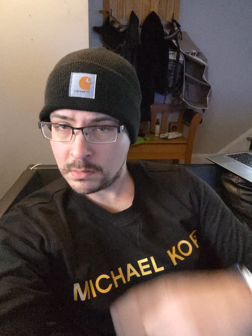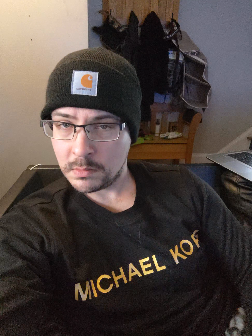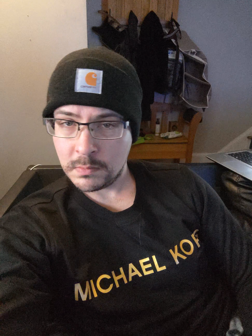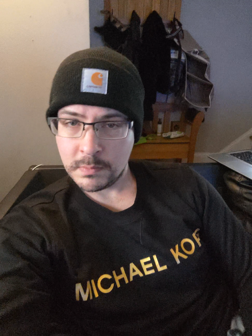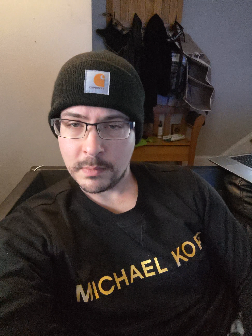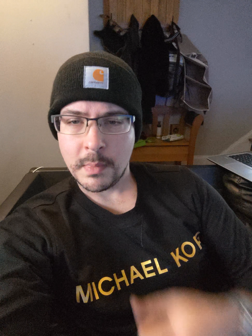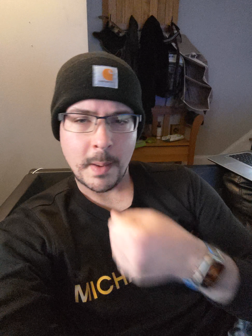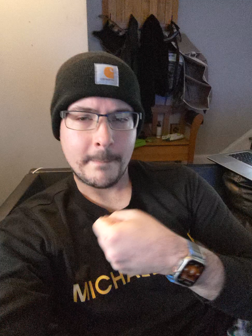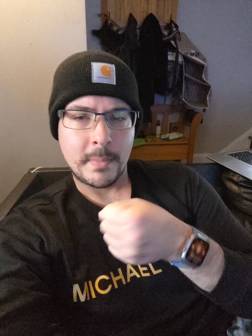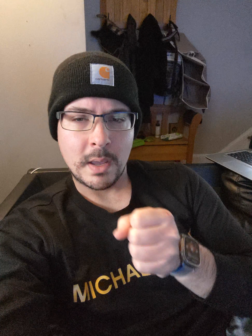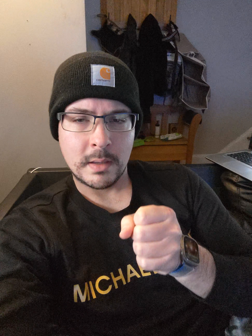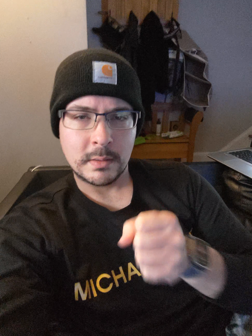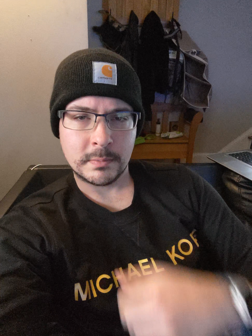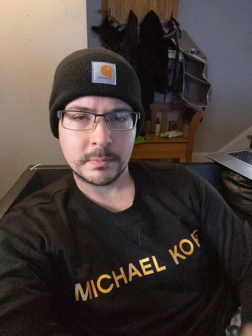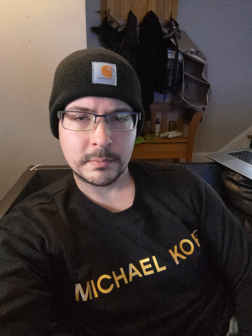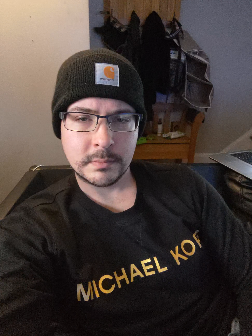make